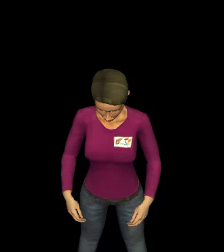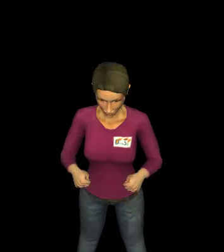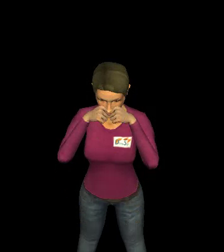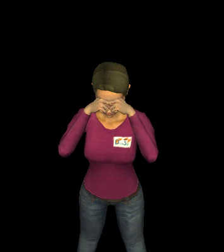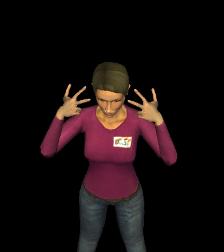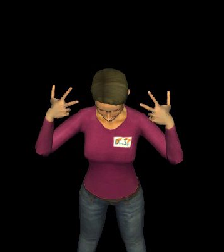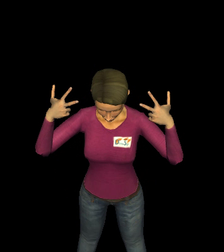قط